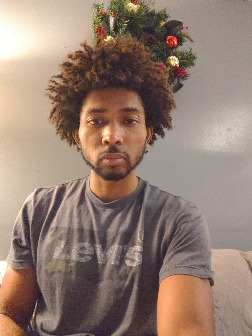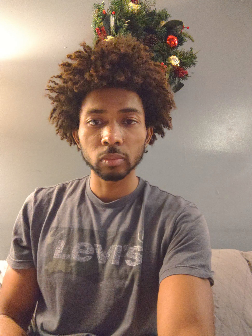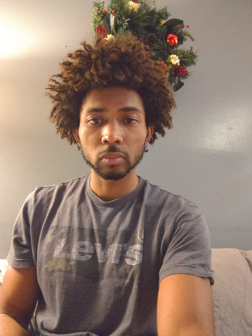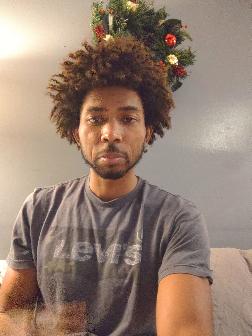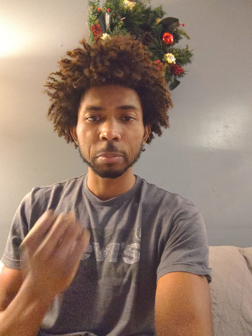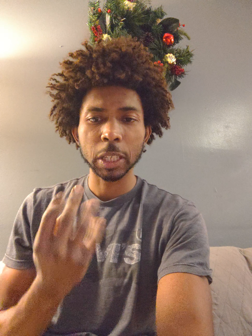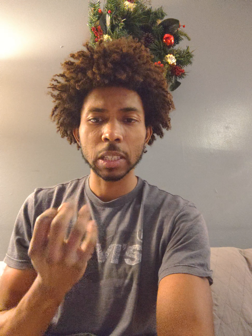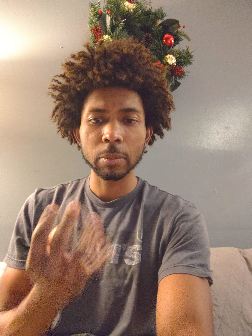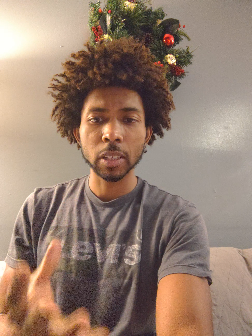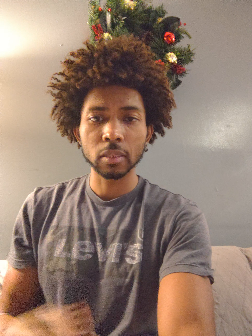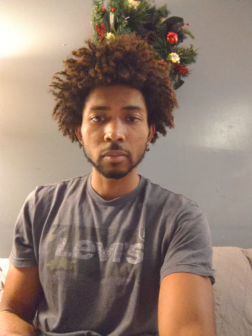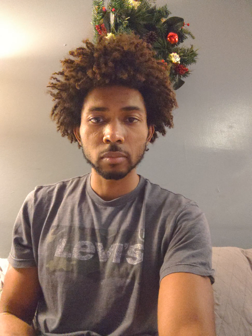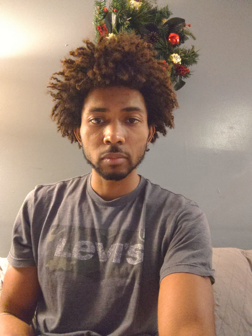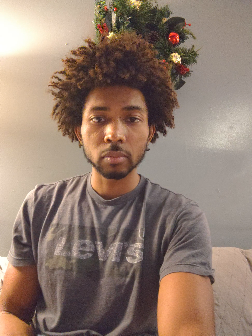many